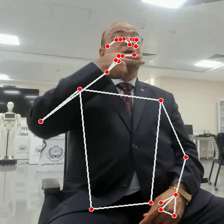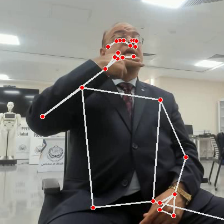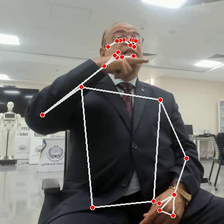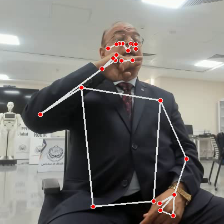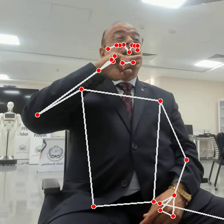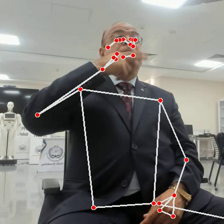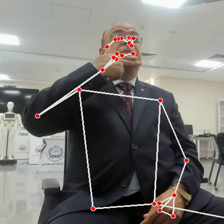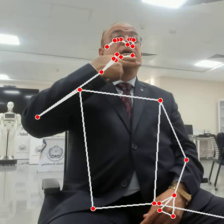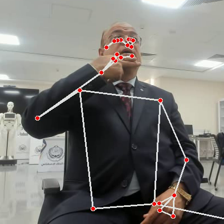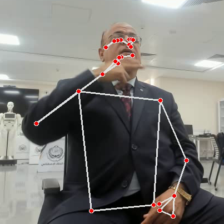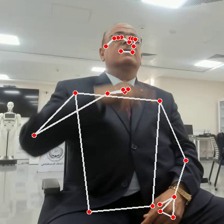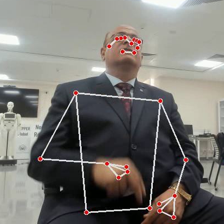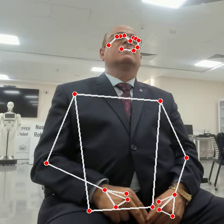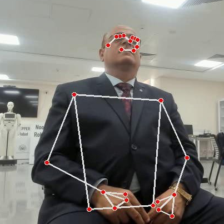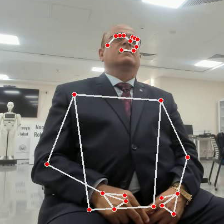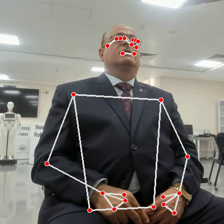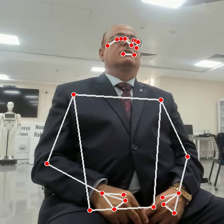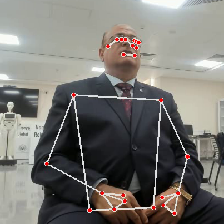kdab